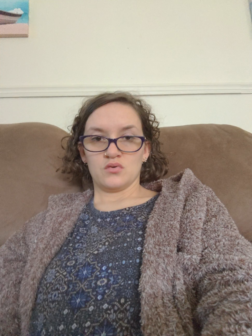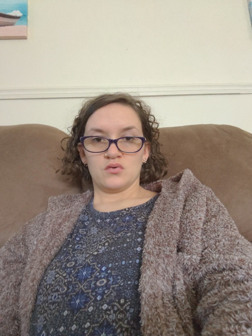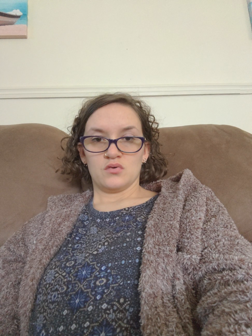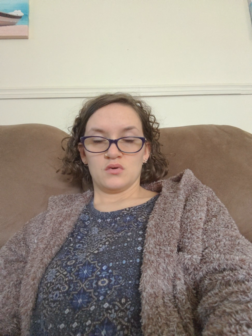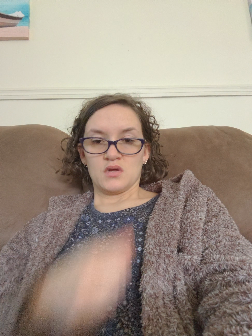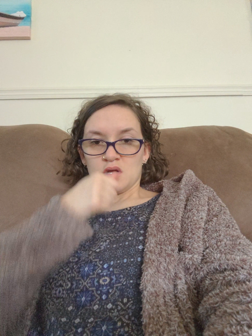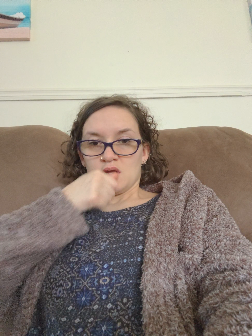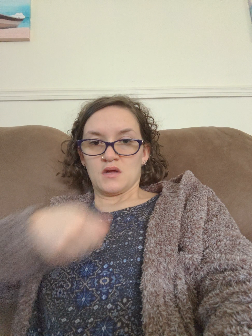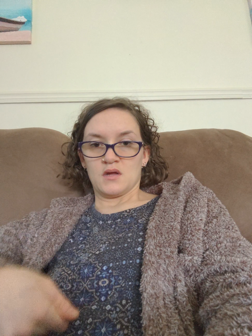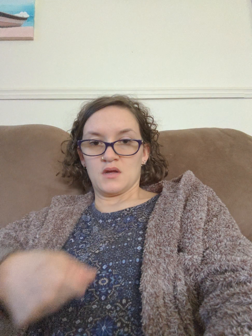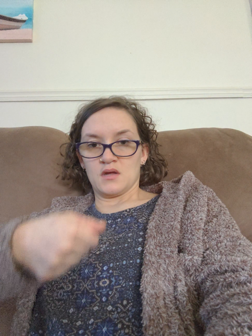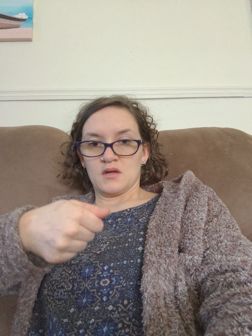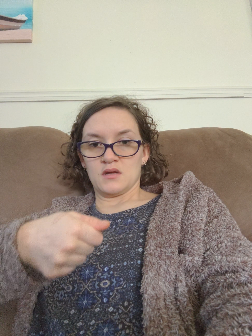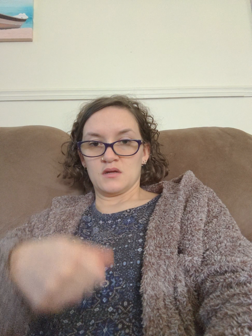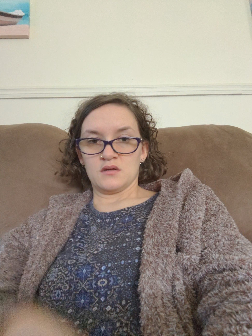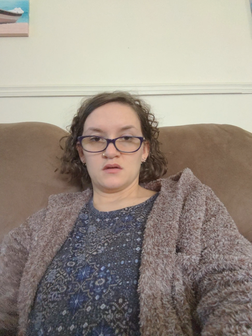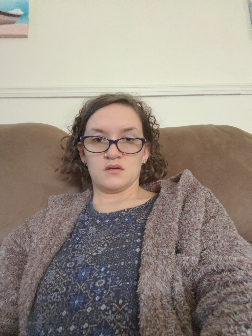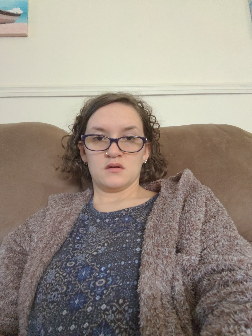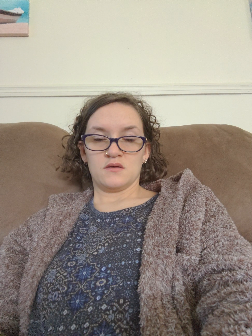hide